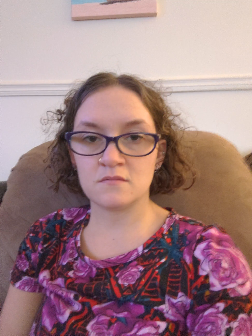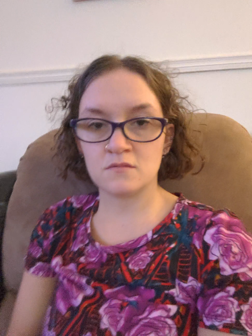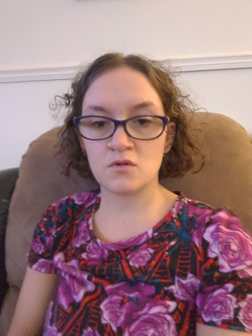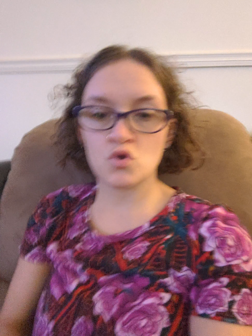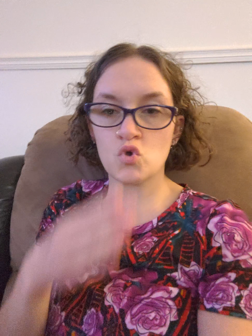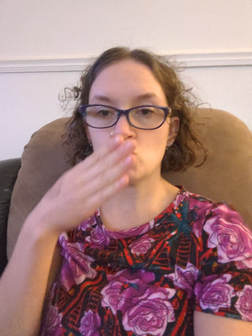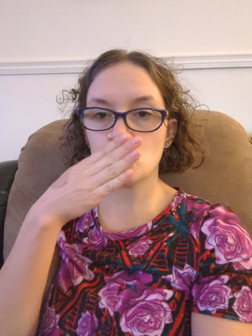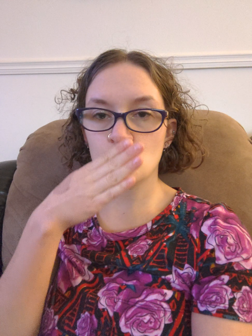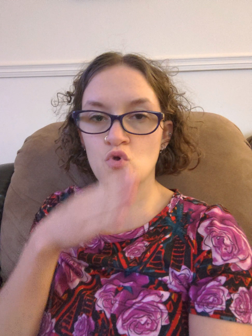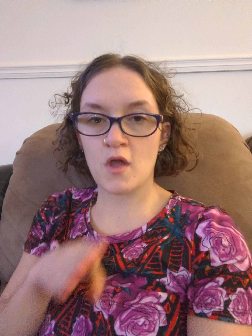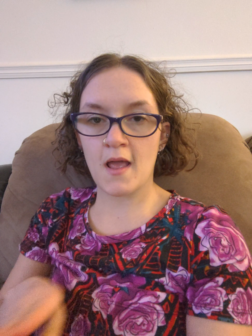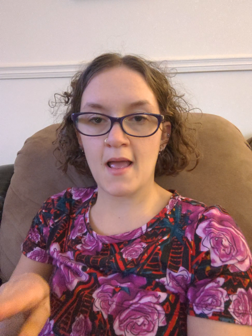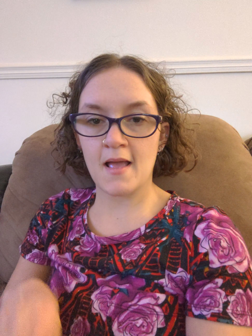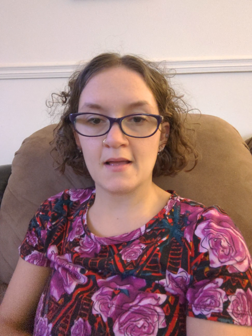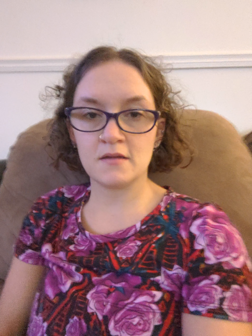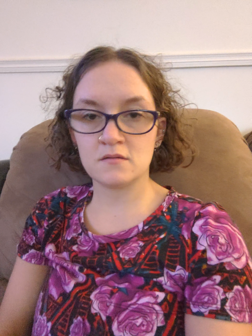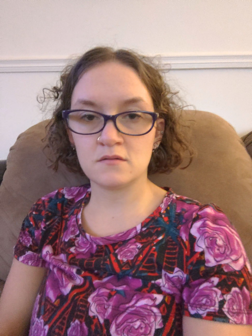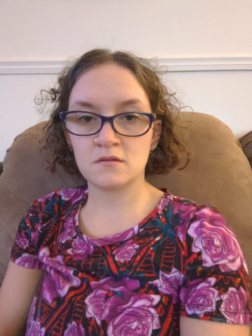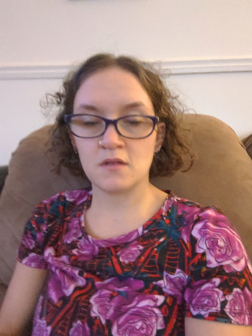quiet